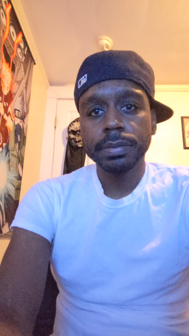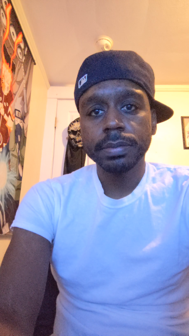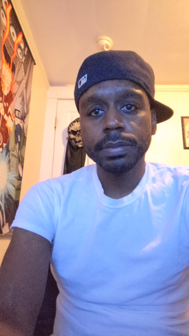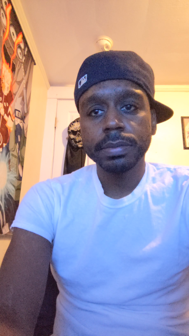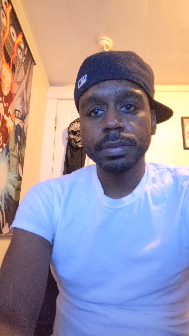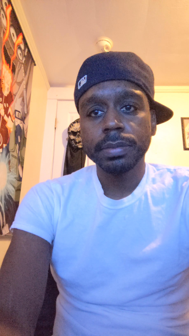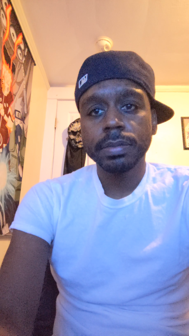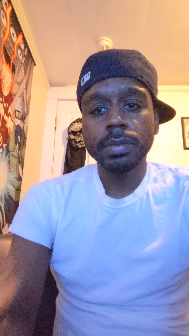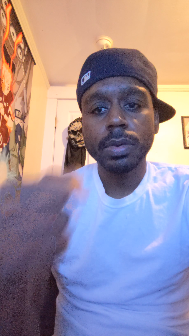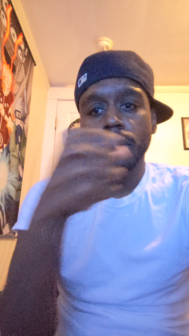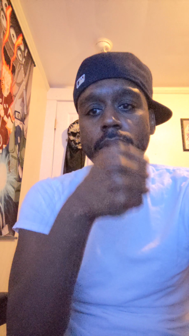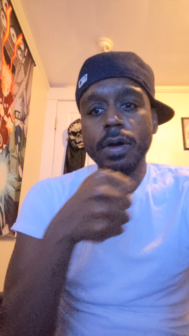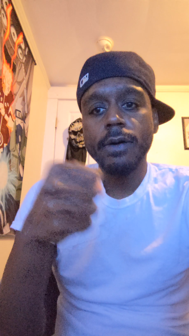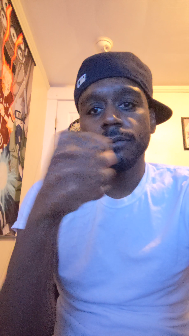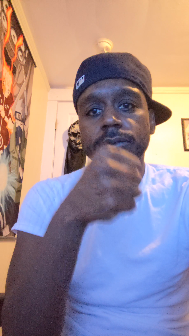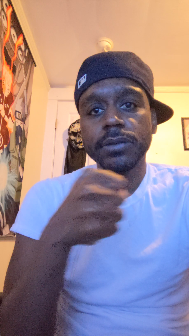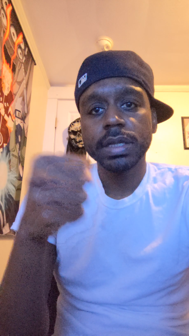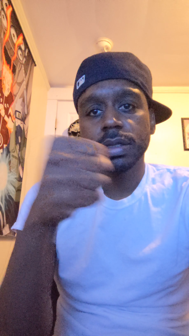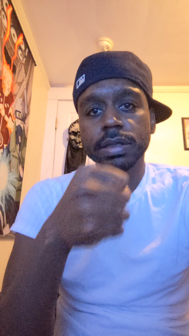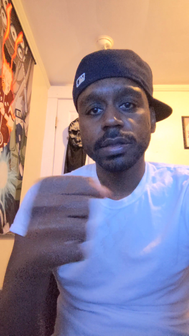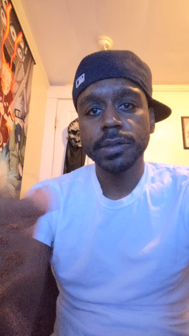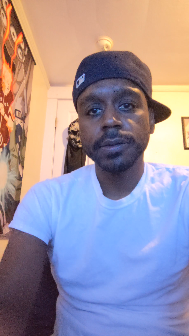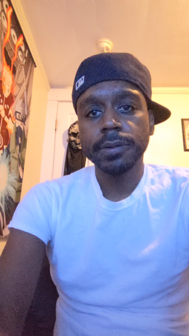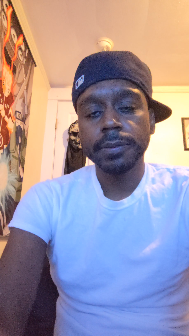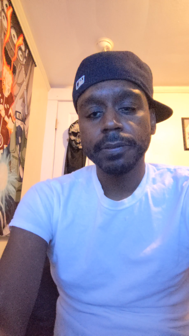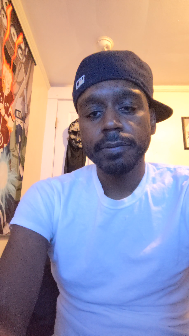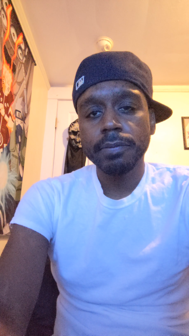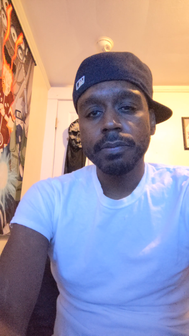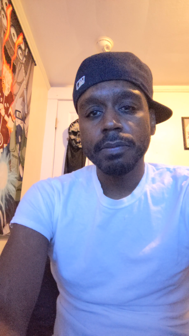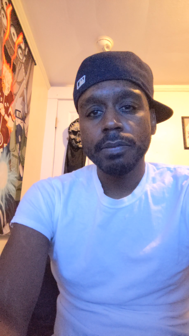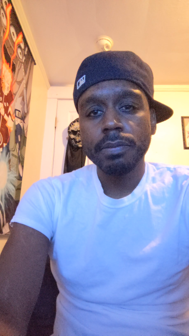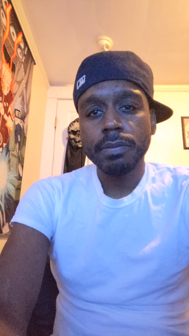coffee